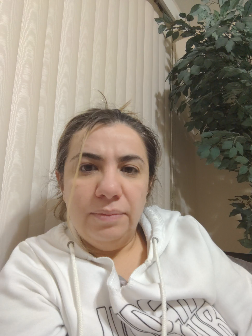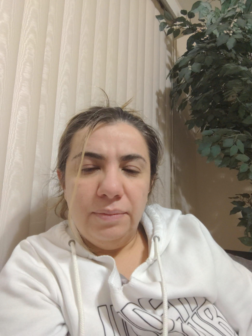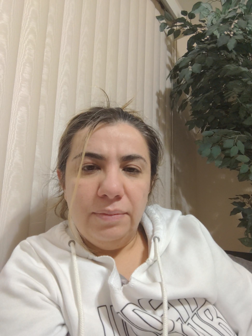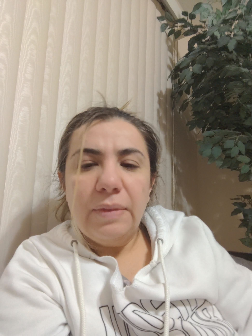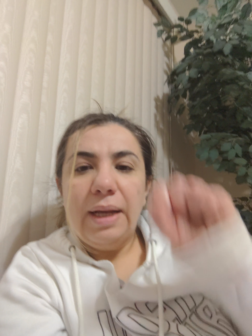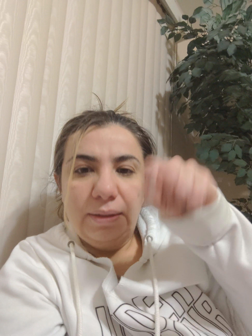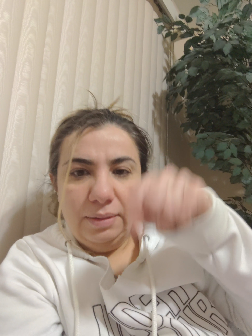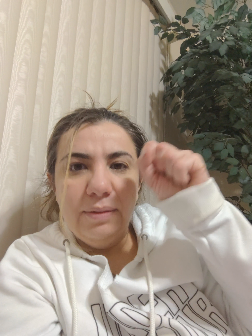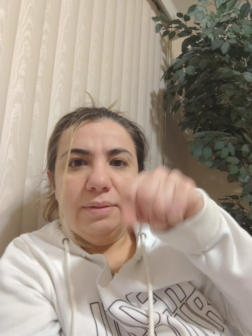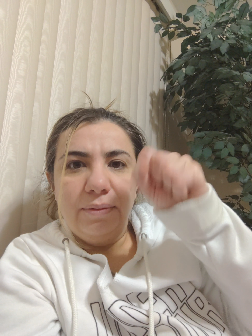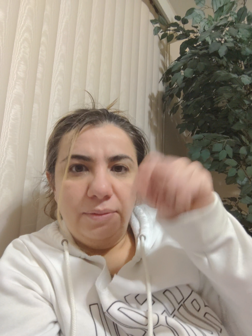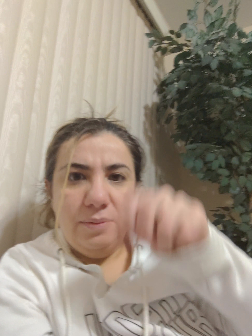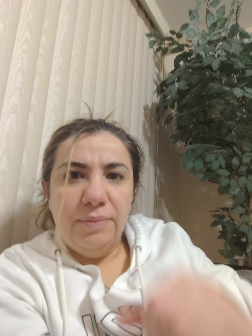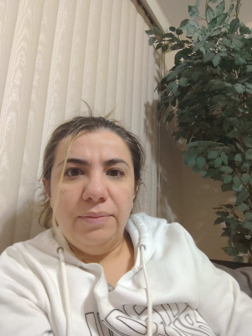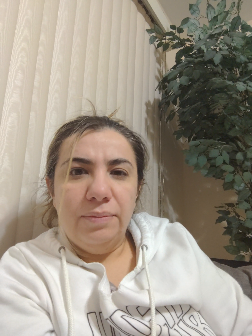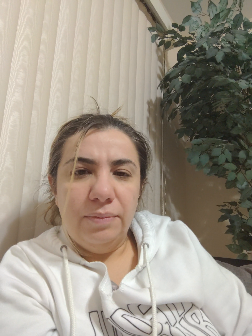yes